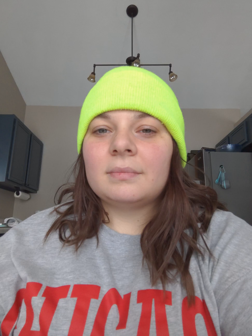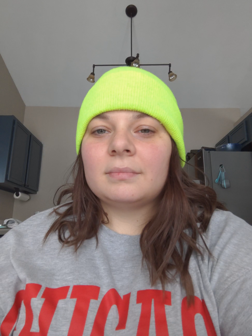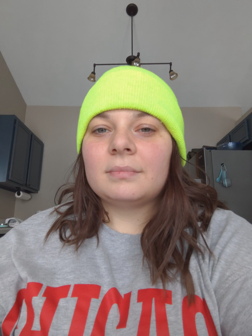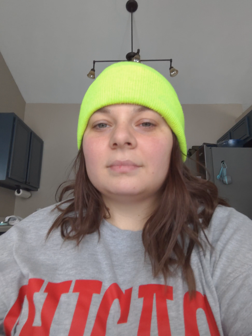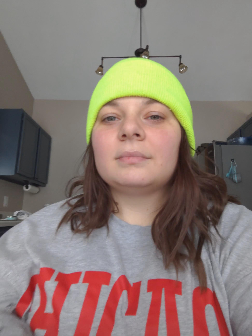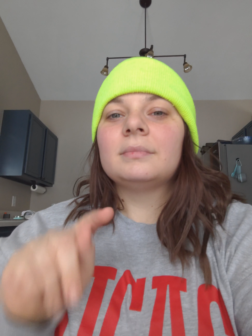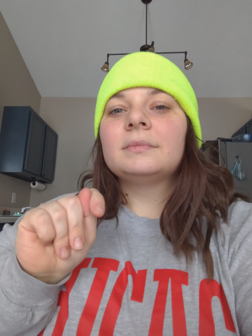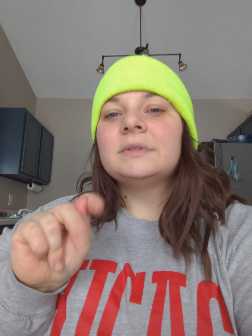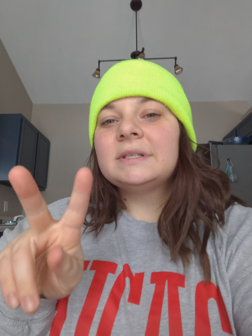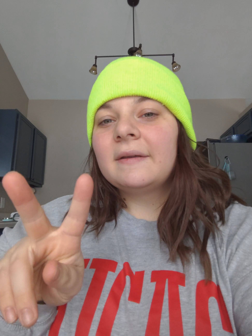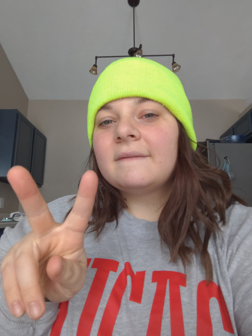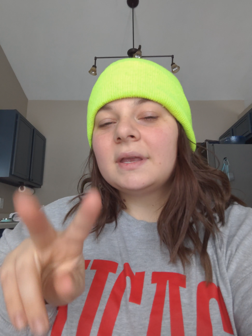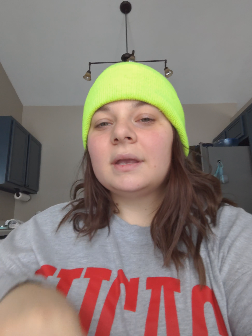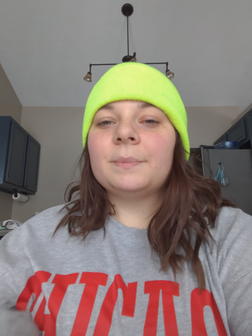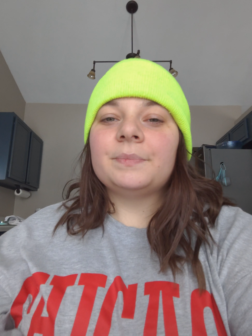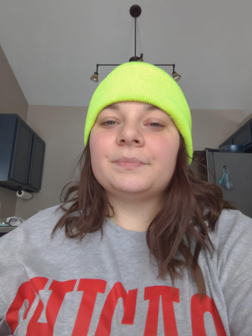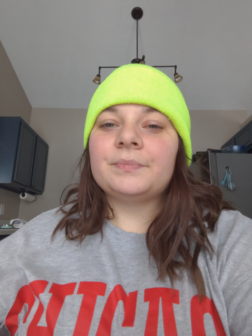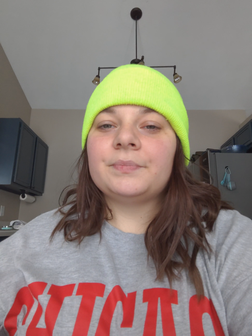TV